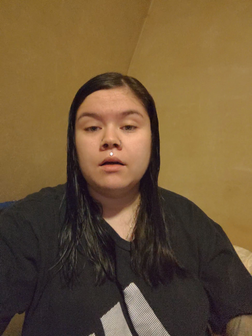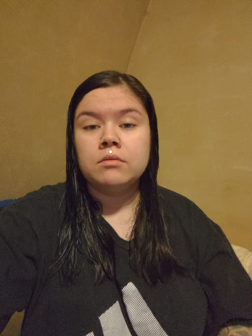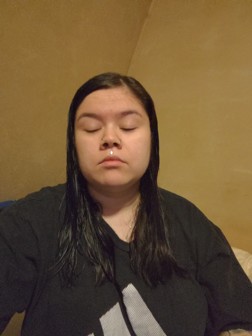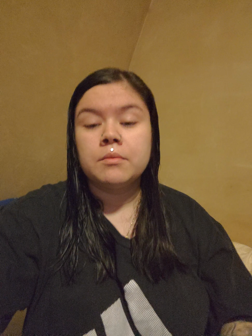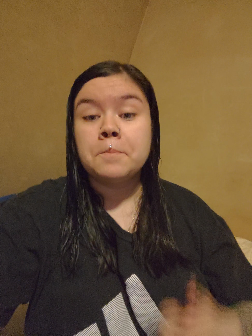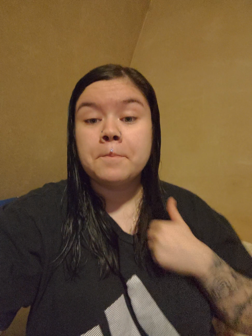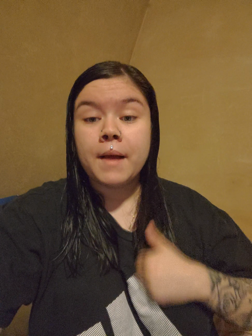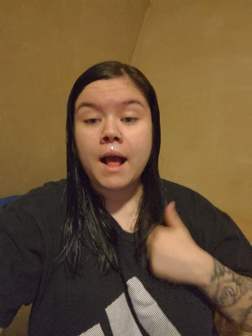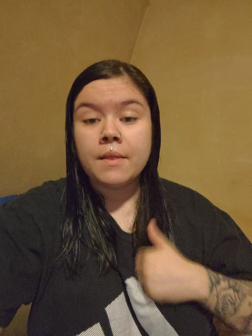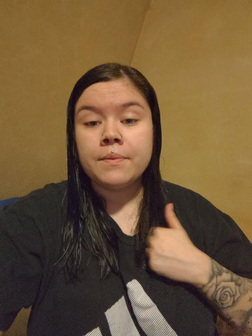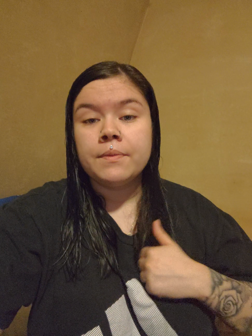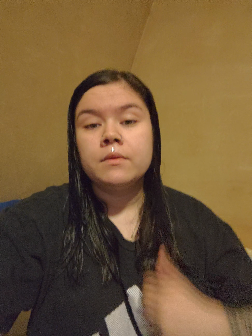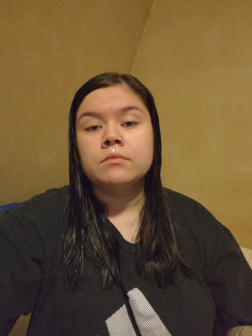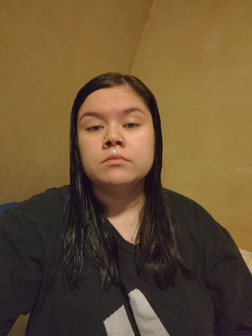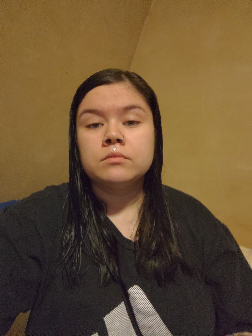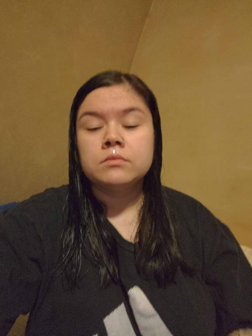bath